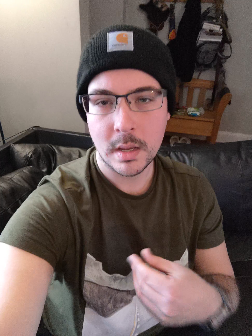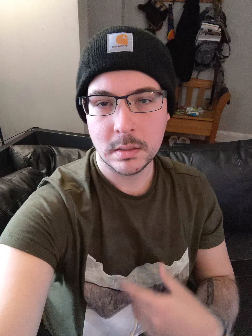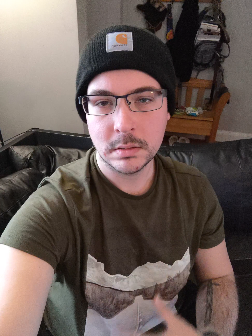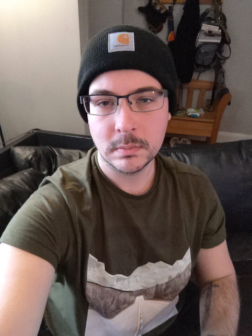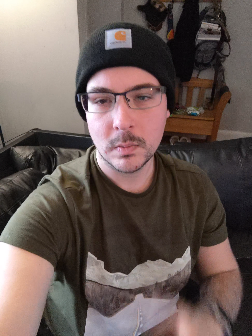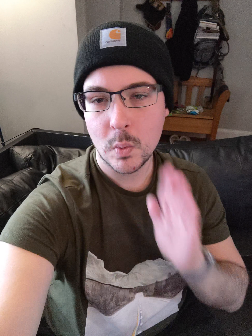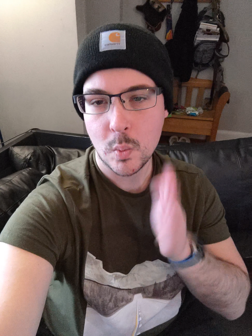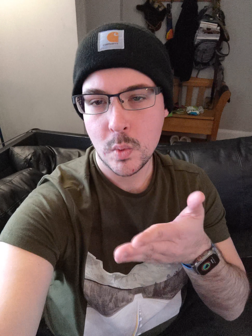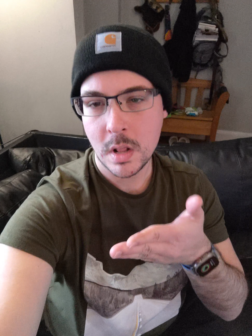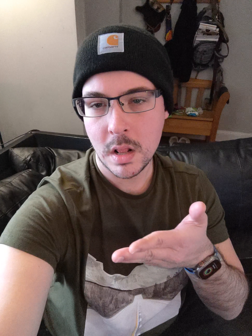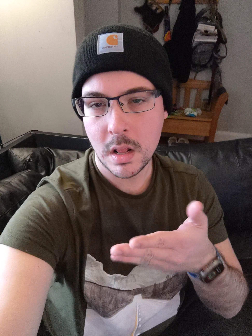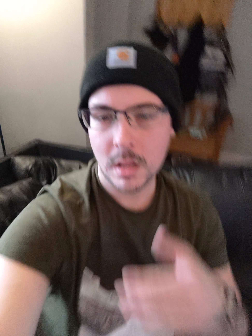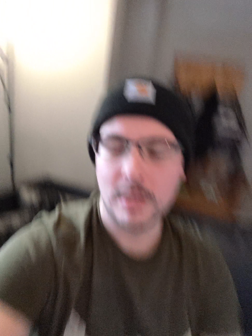will